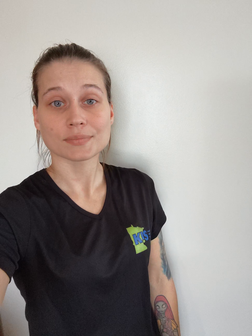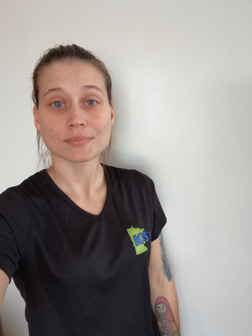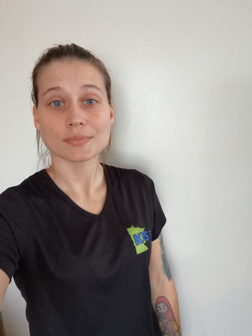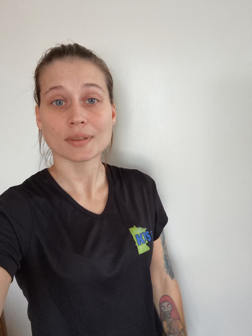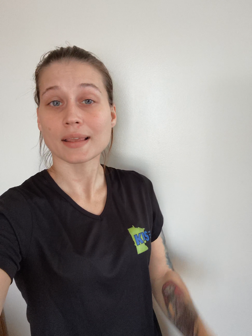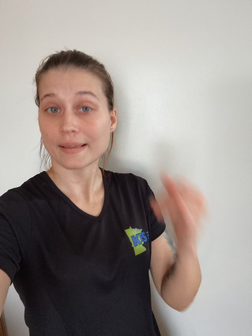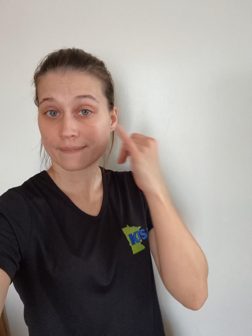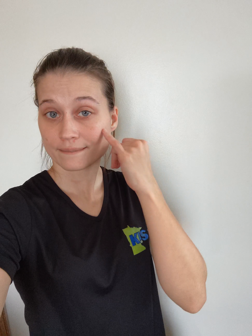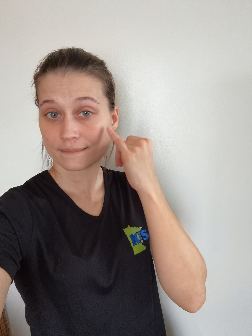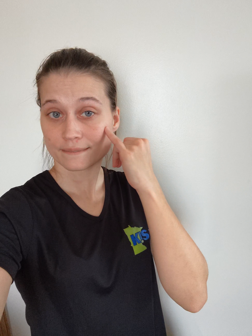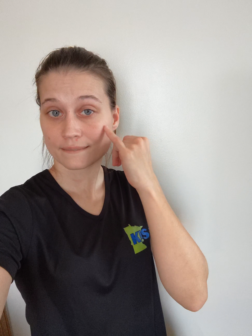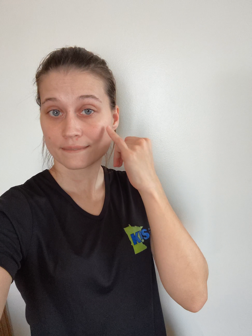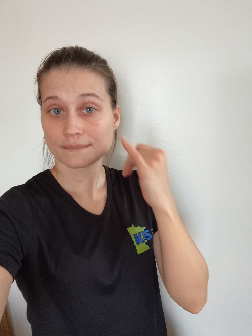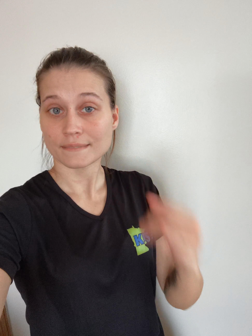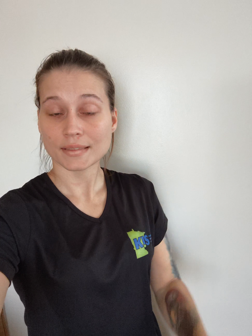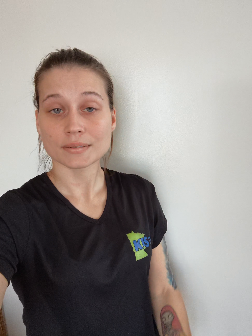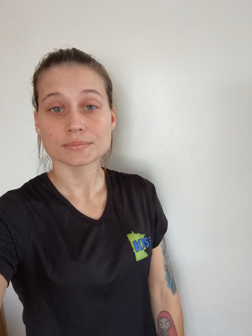if